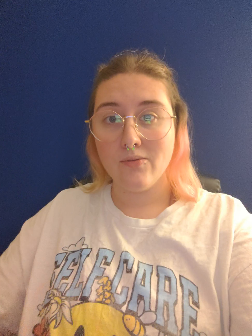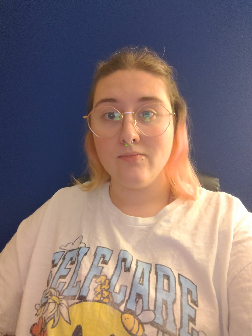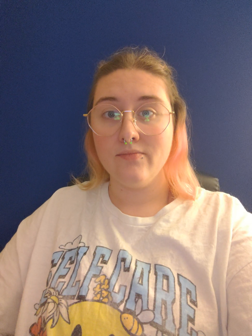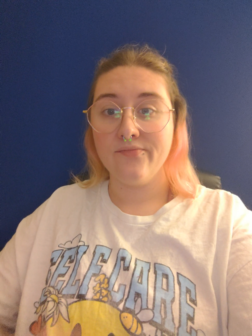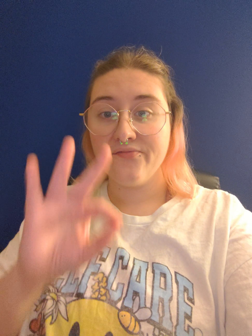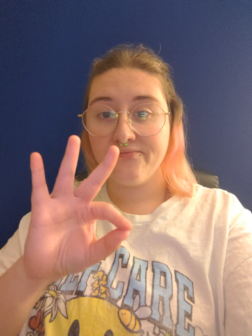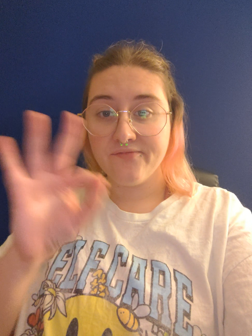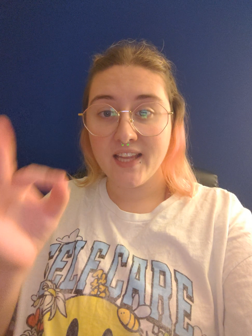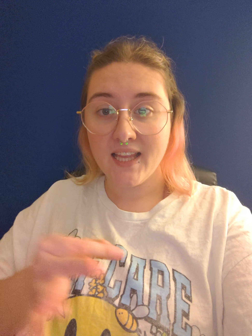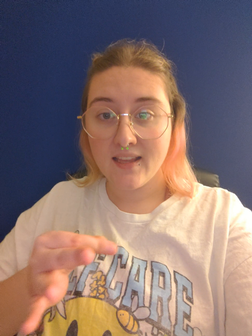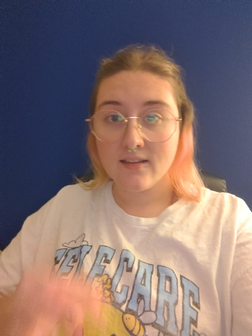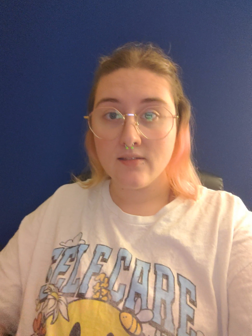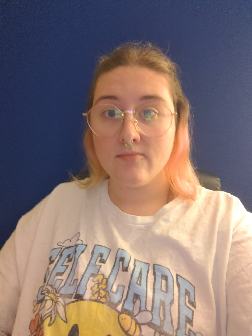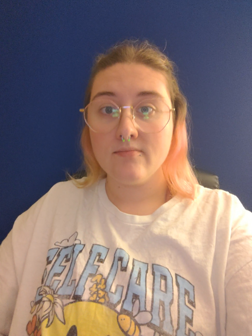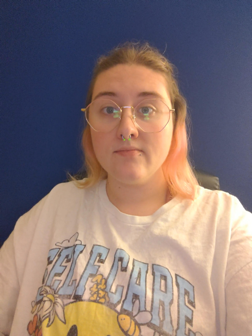feet